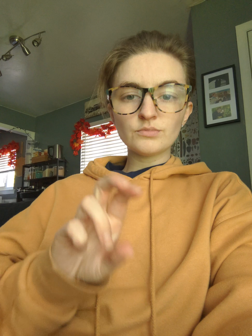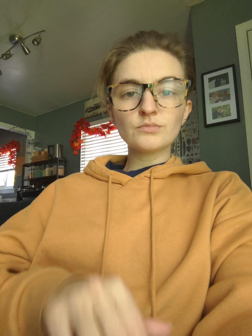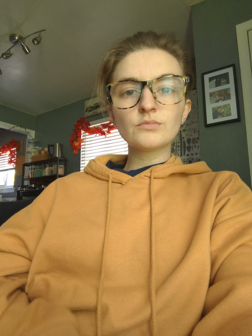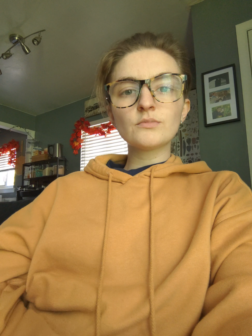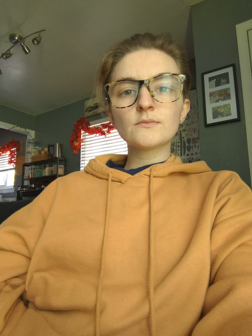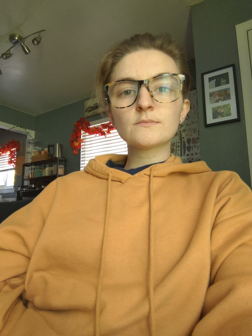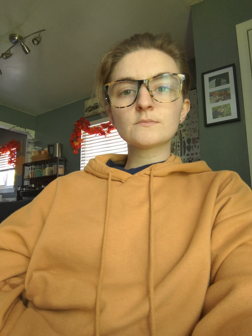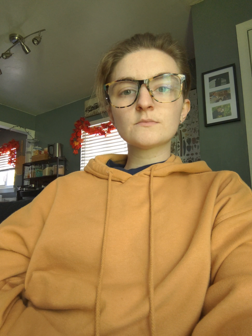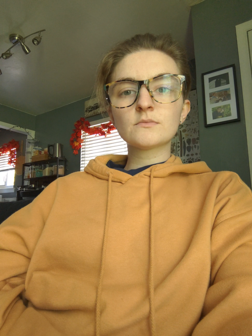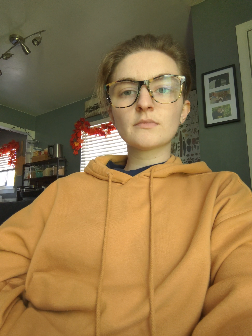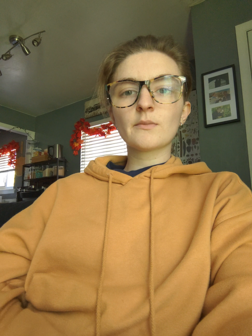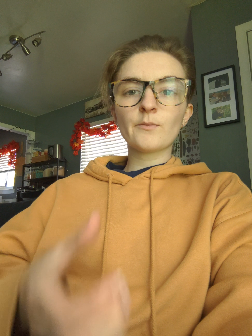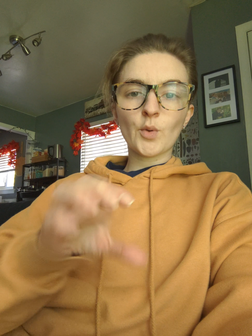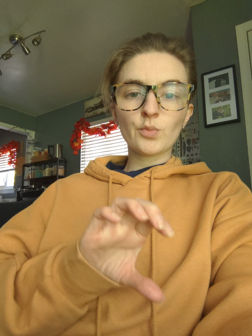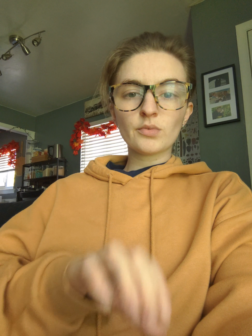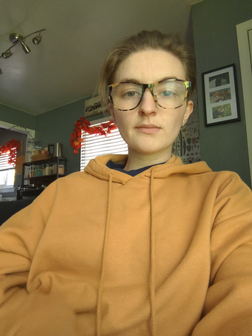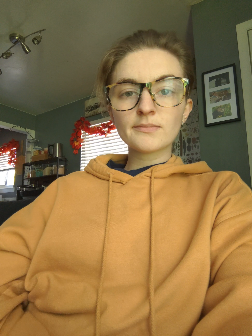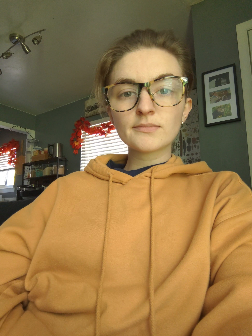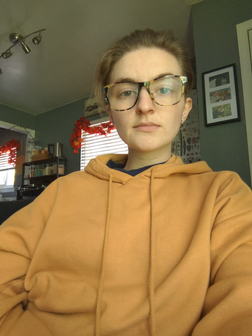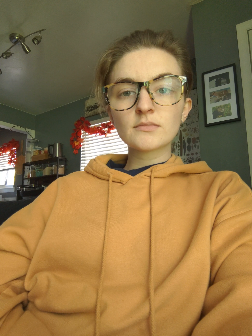pour